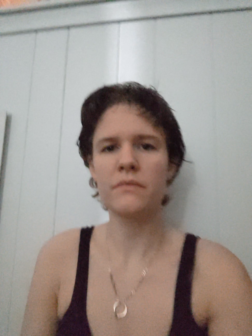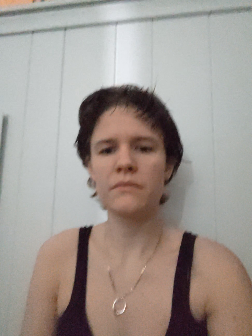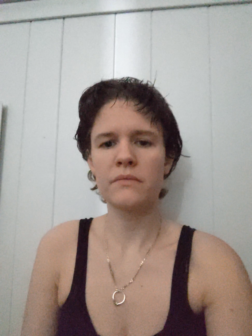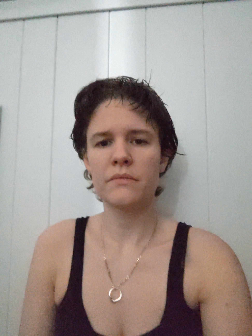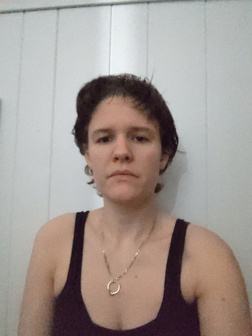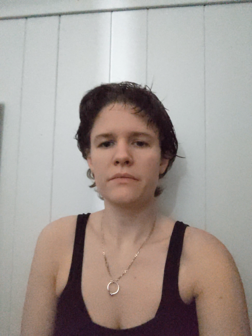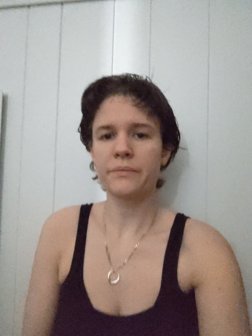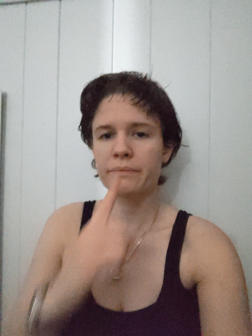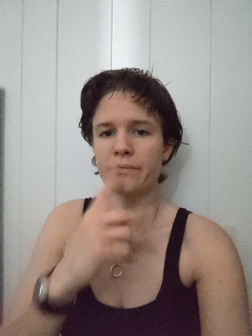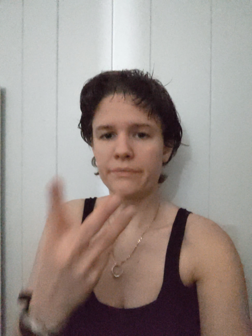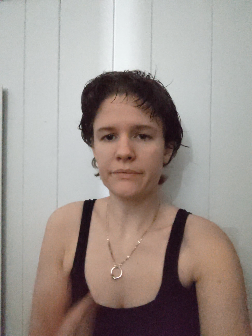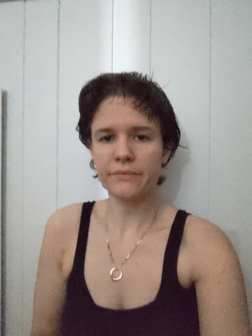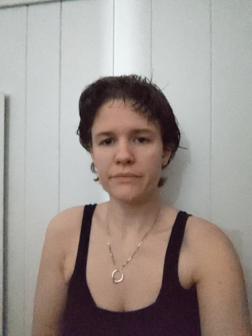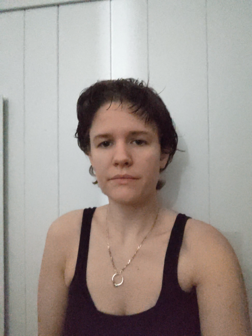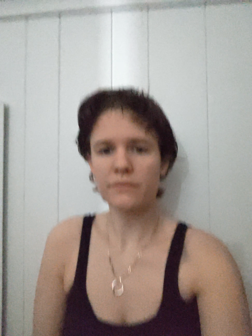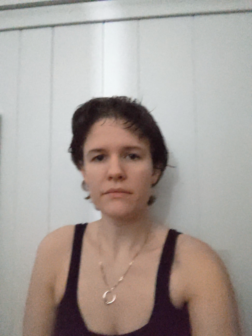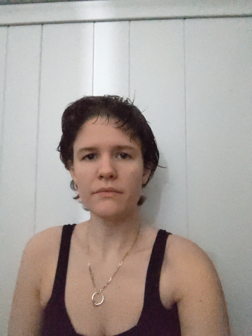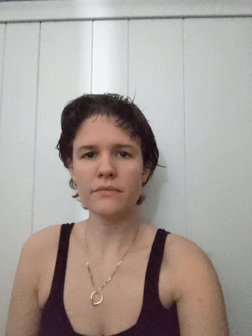wet